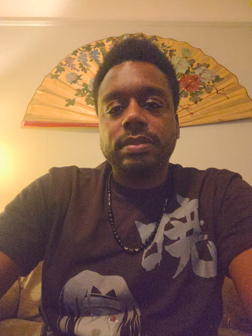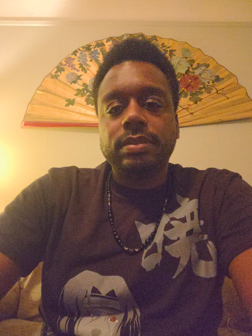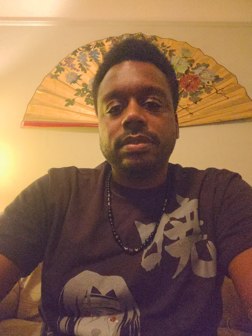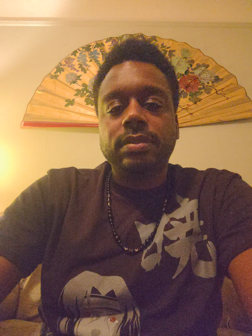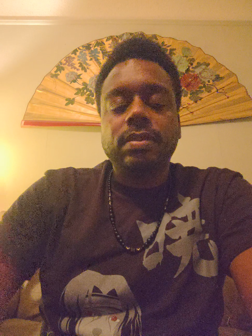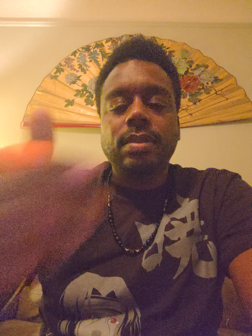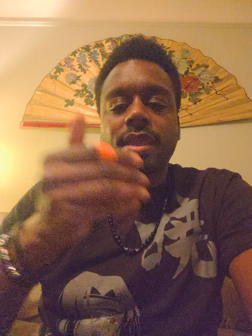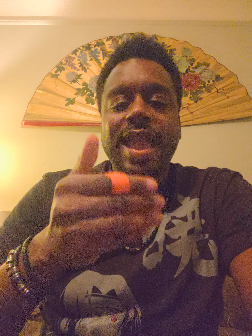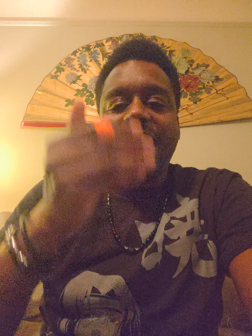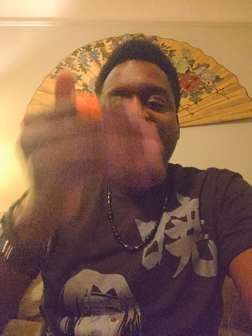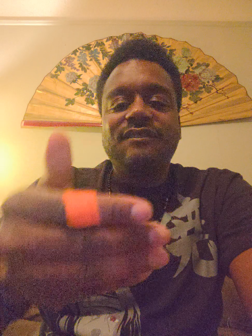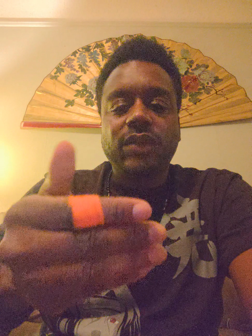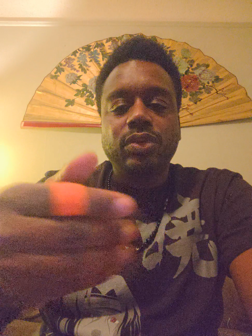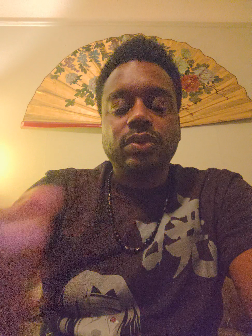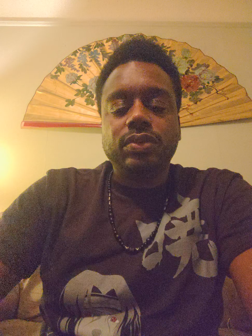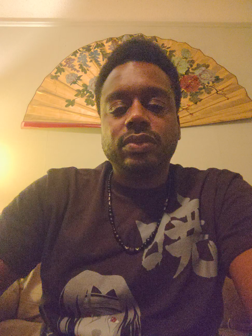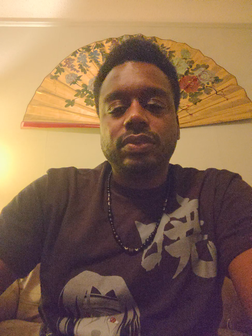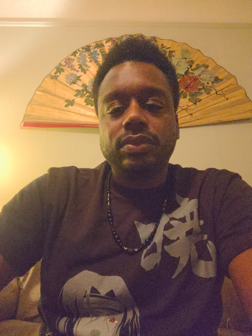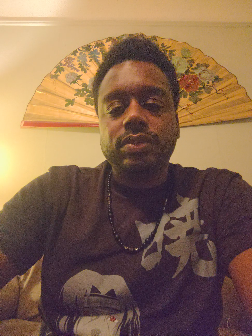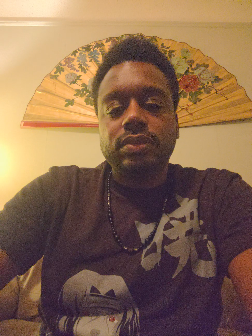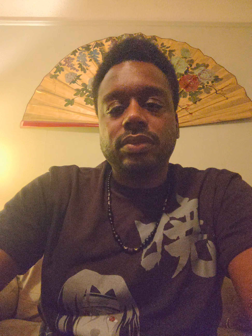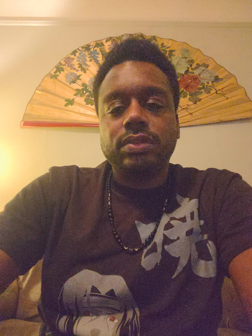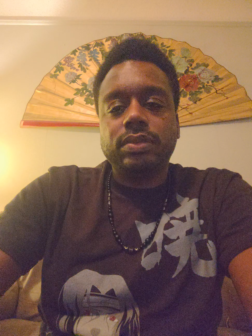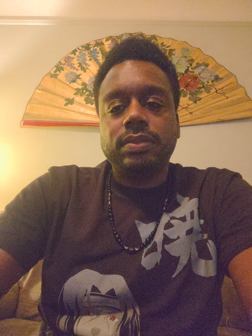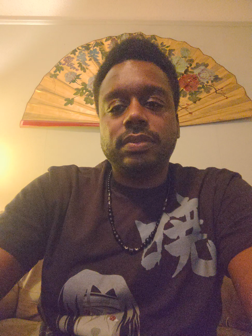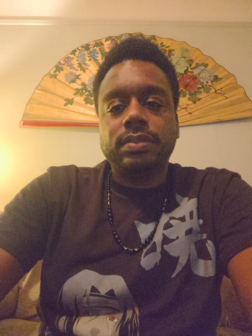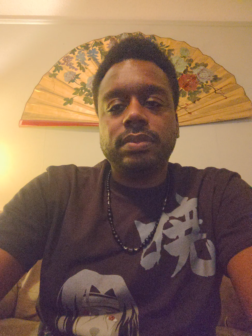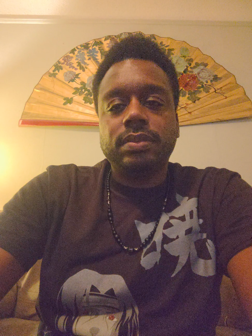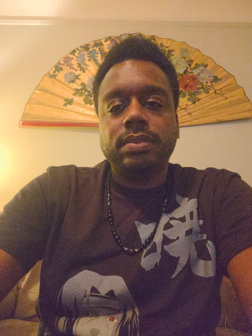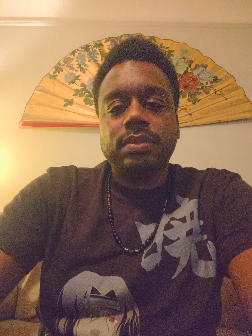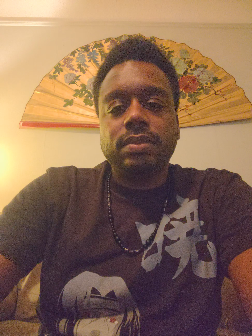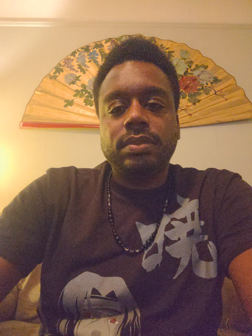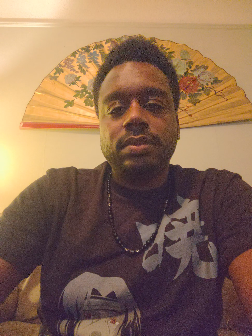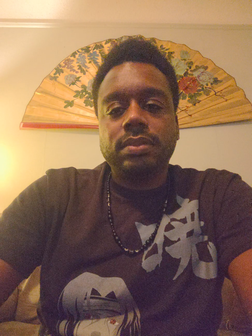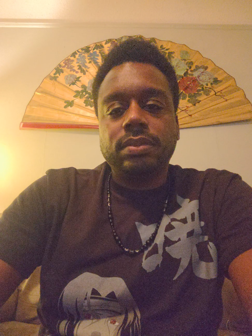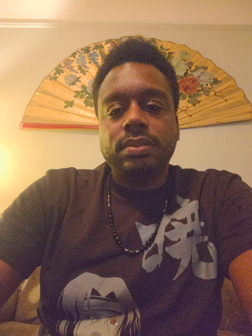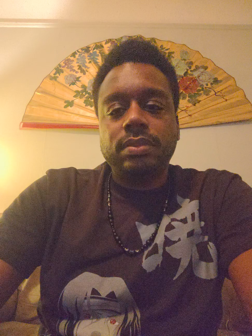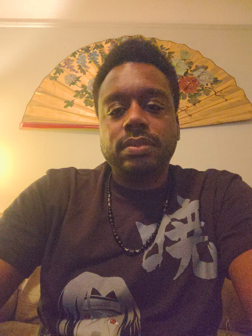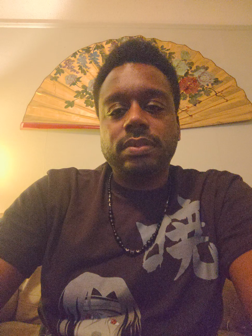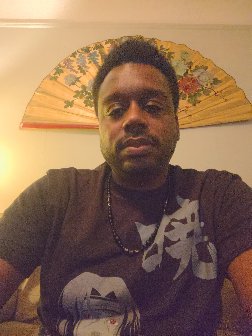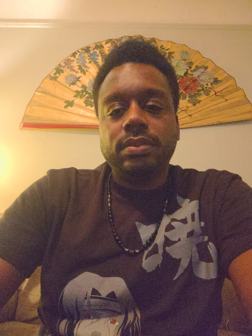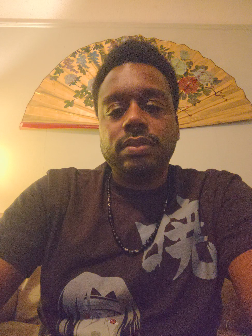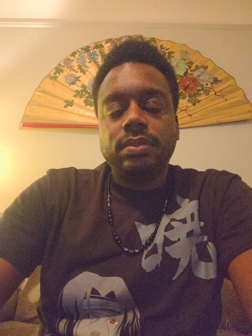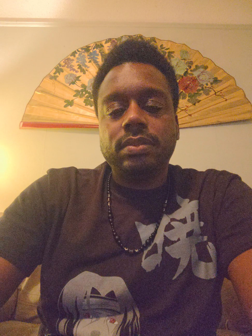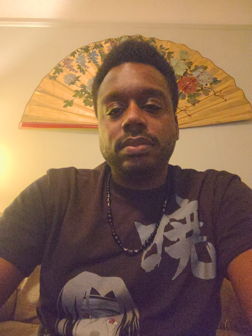after